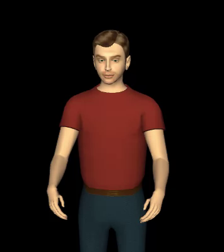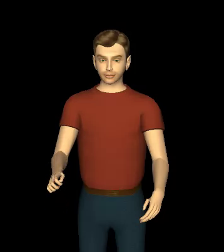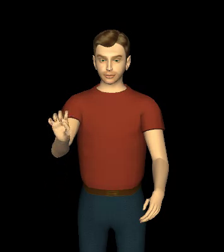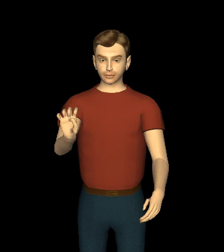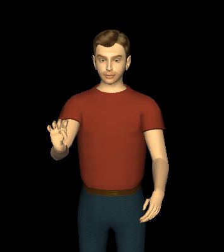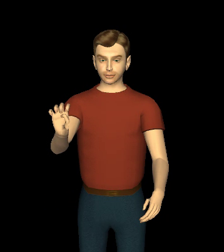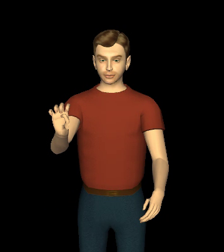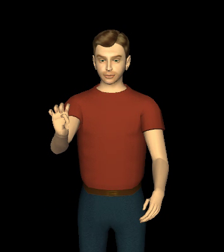أوروبا